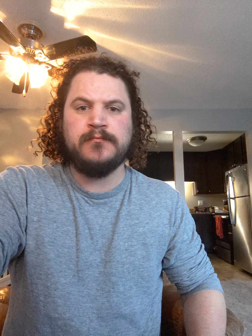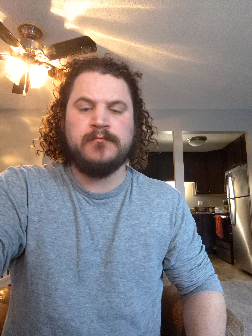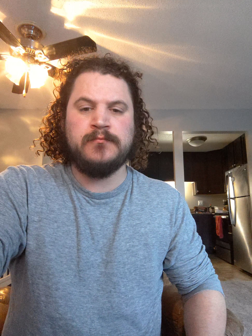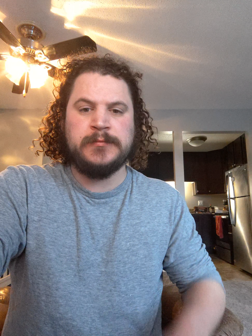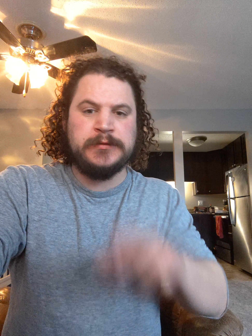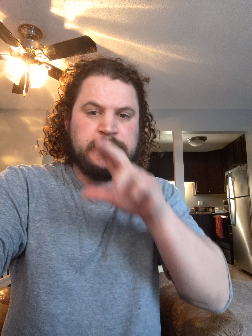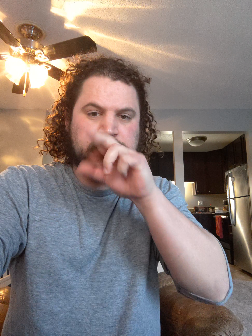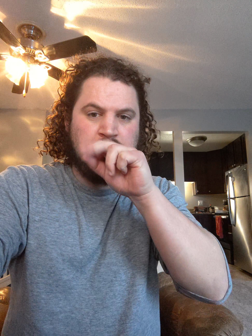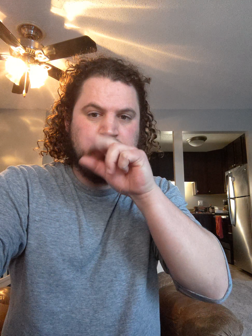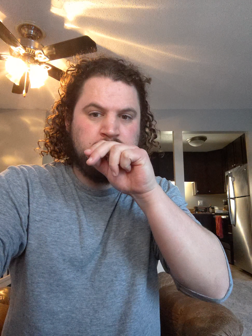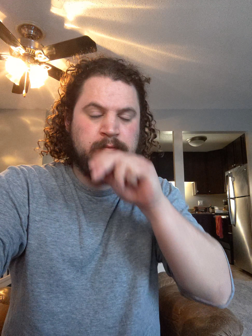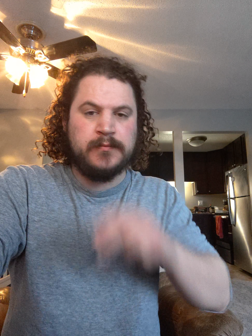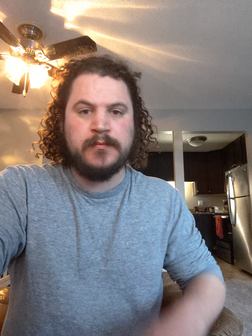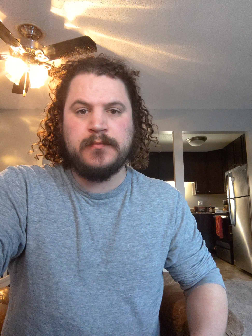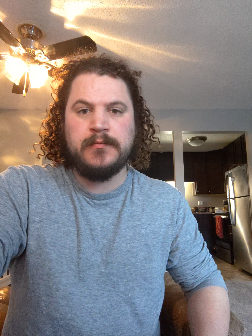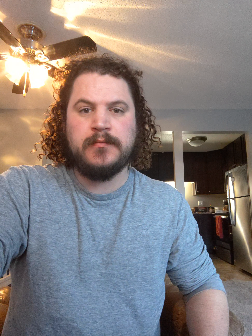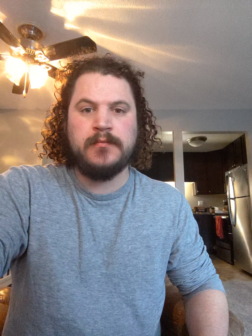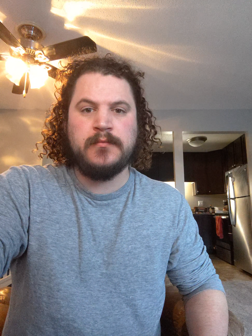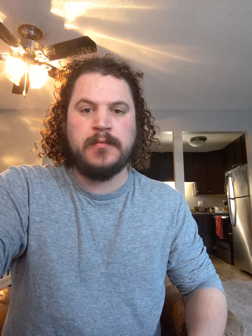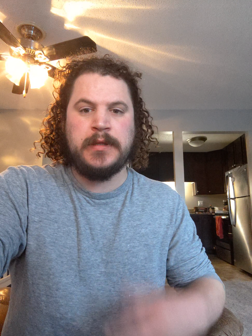duck